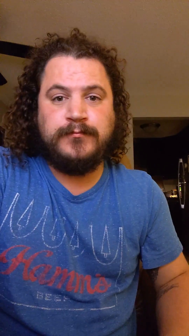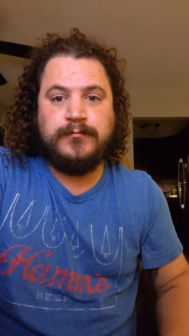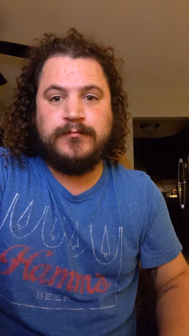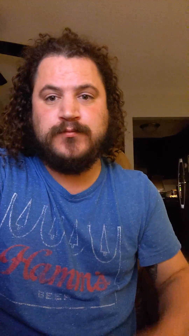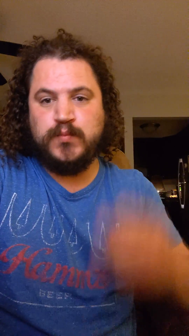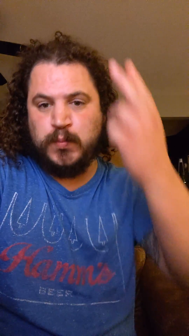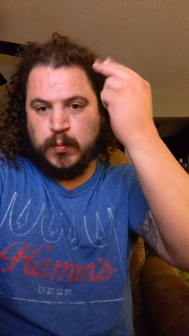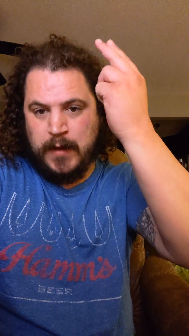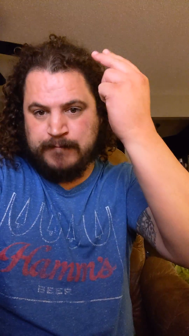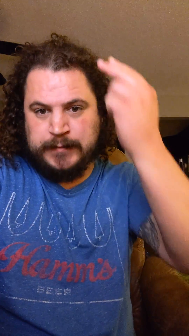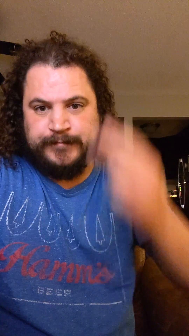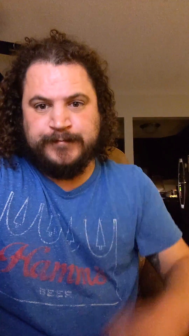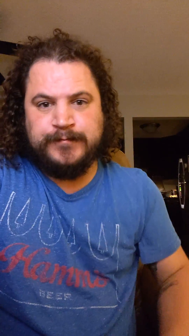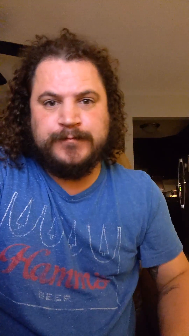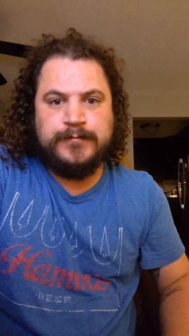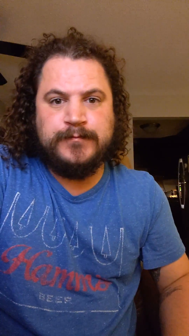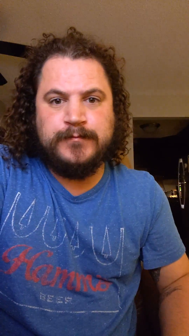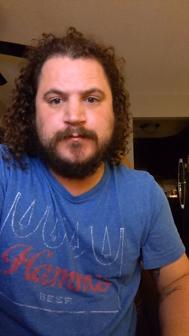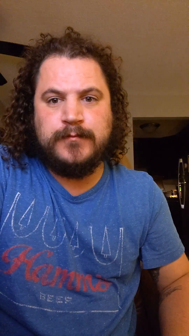rabbit